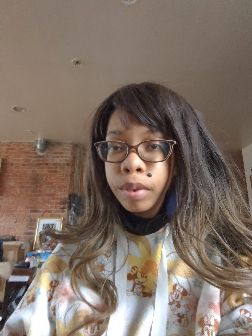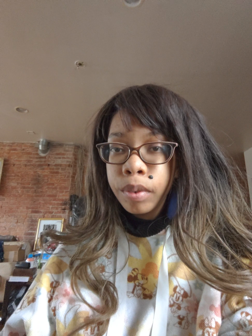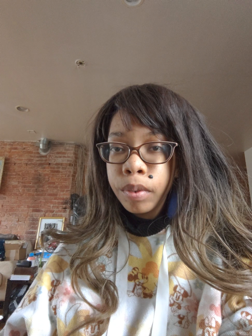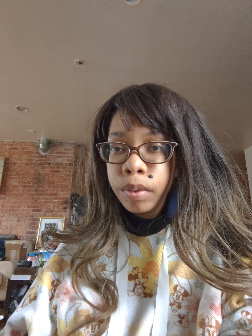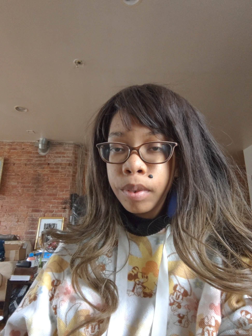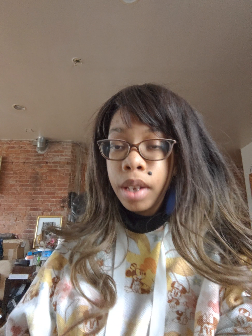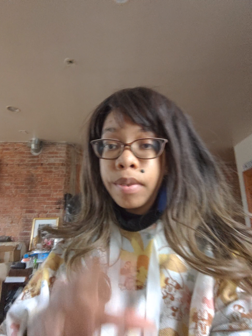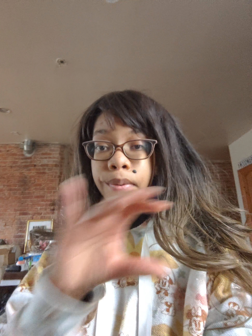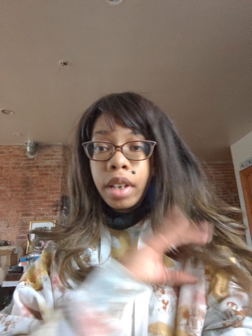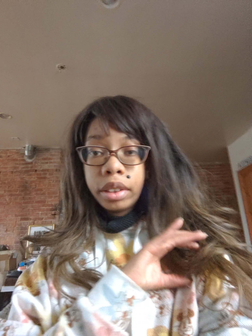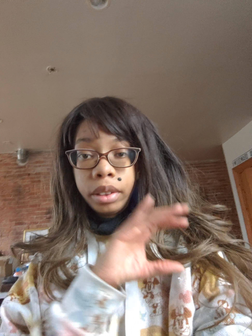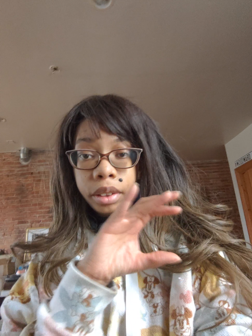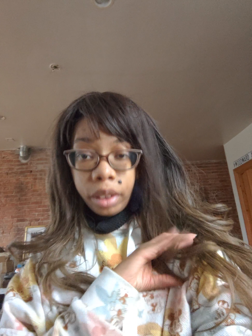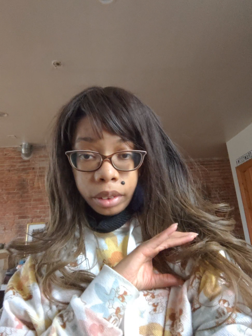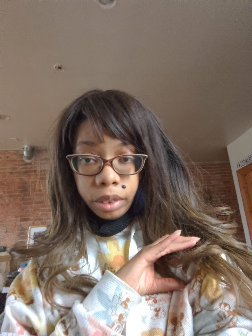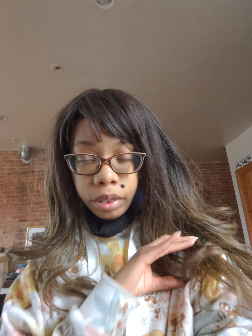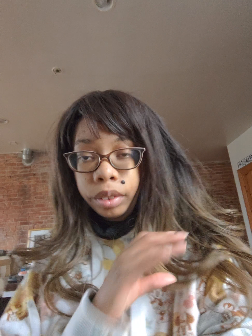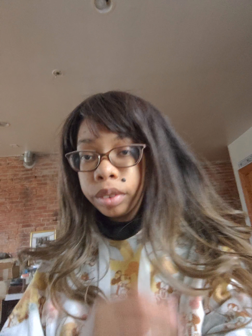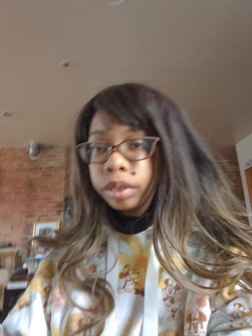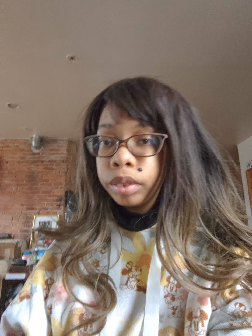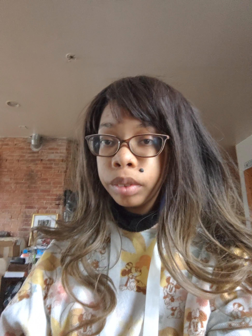police